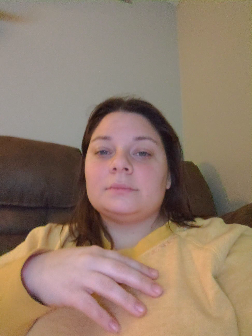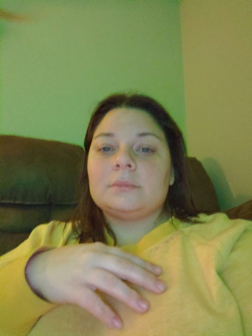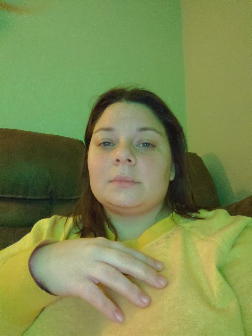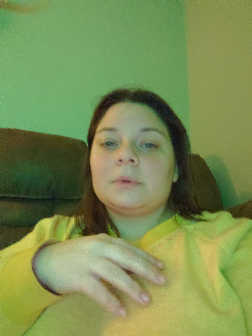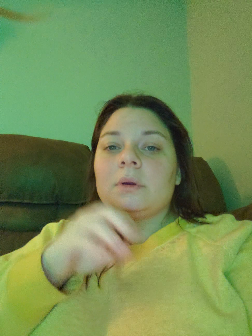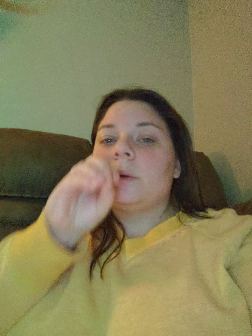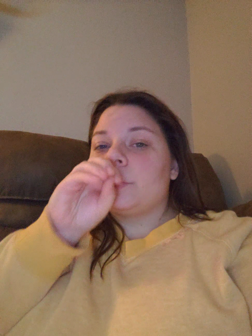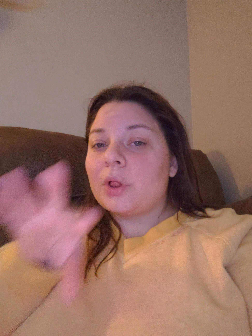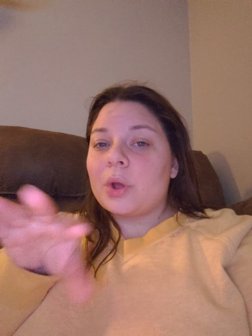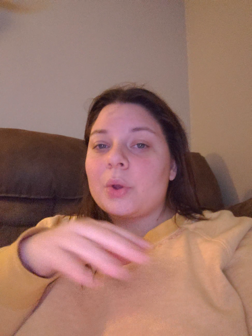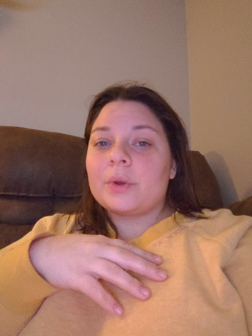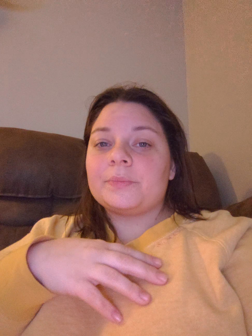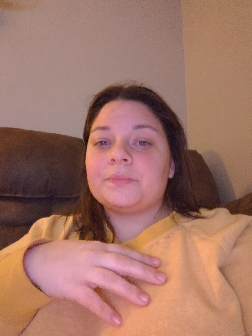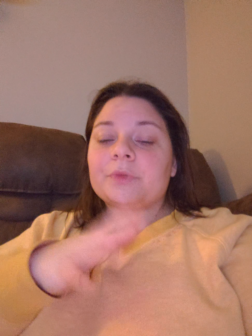blow